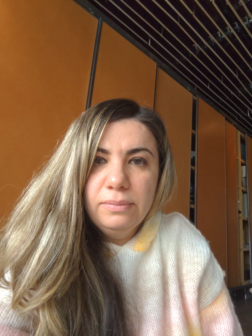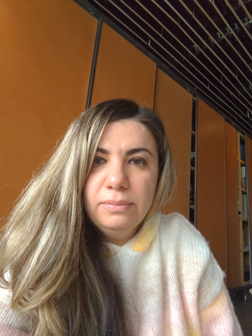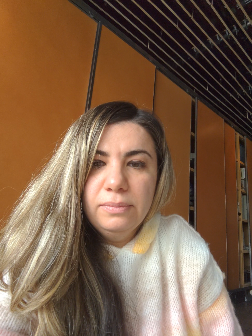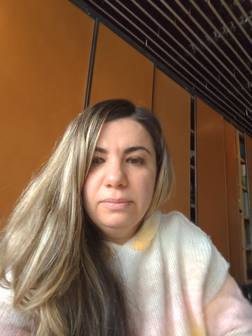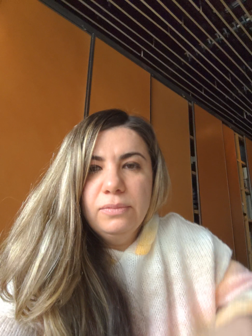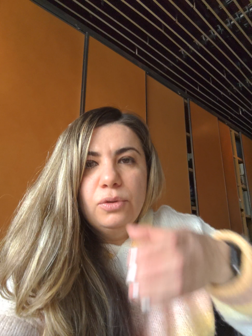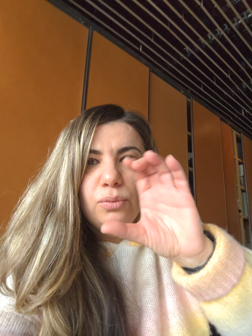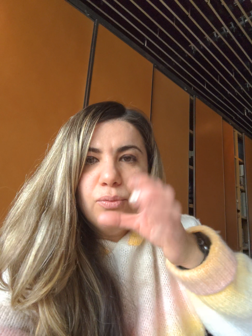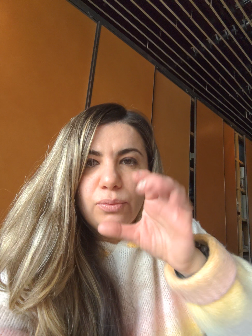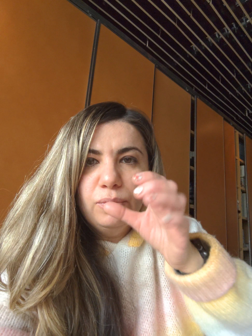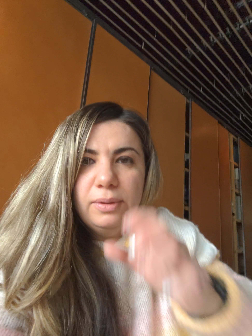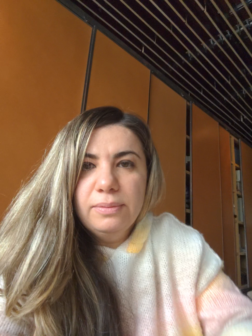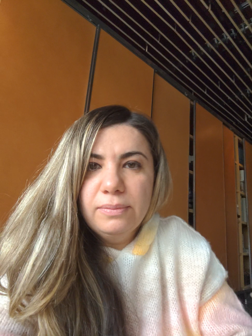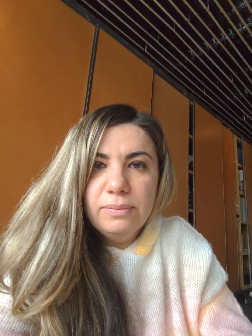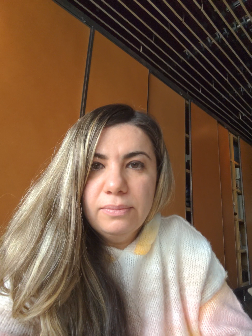drink